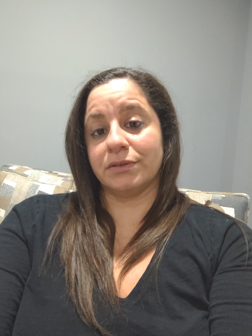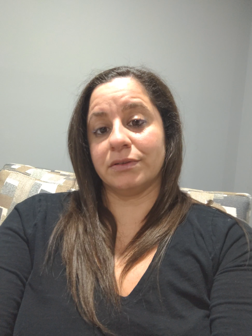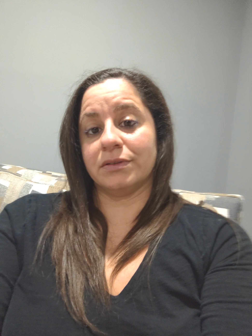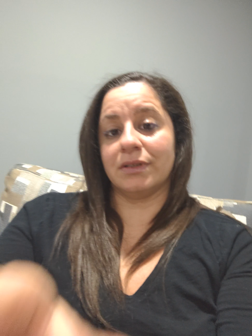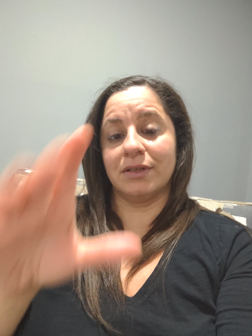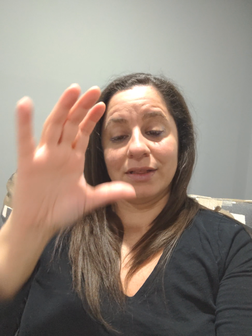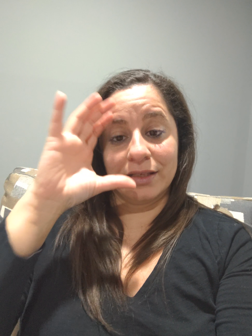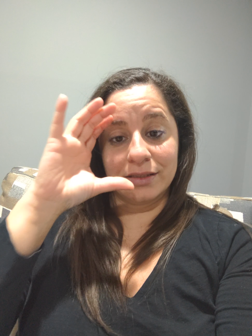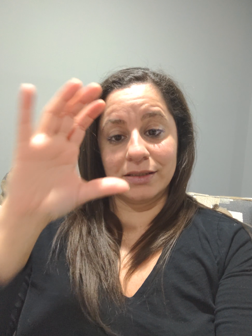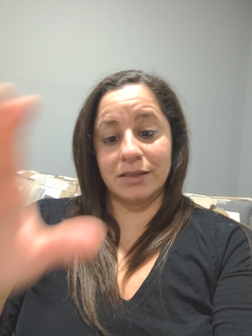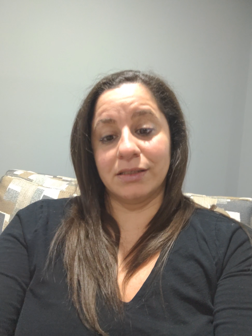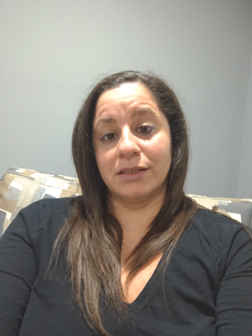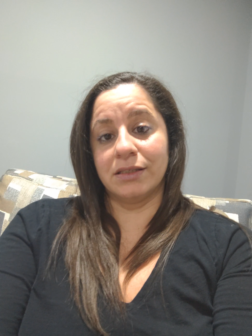listen